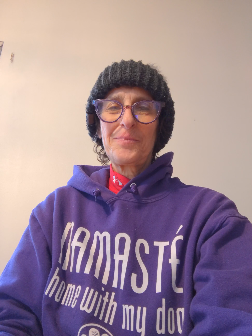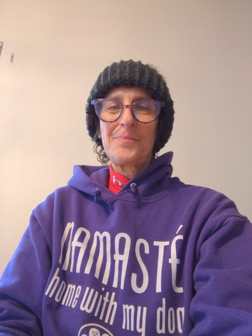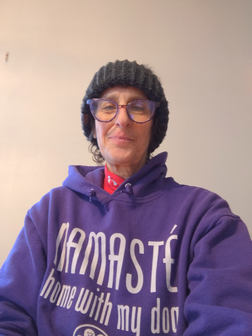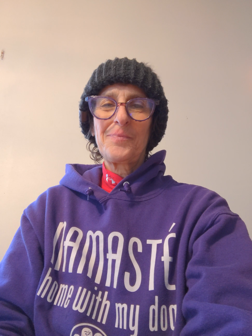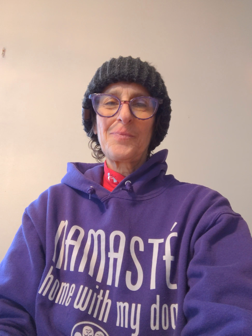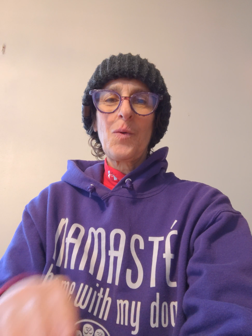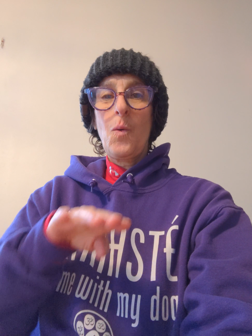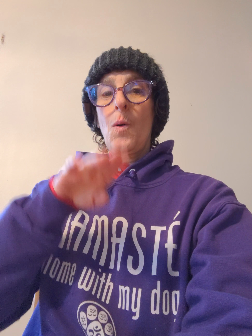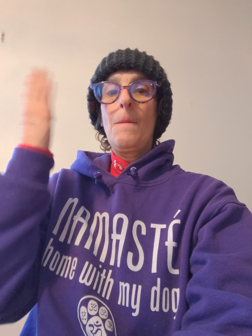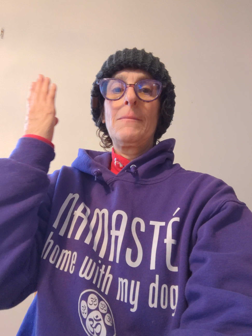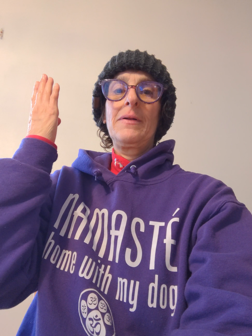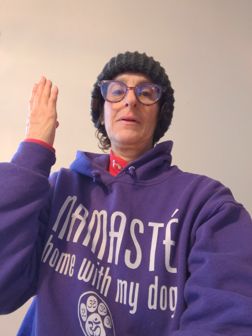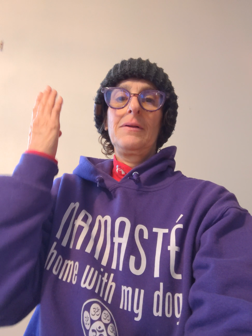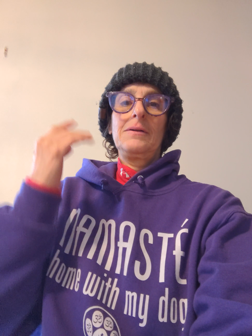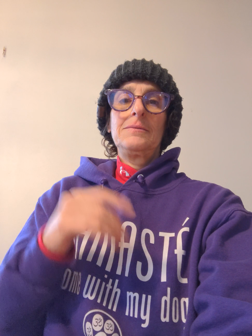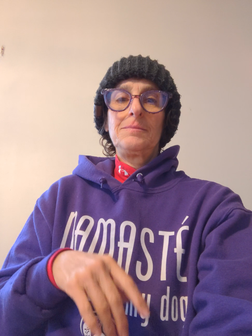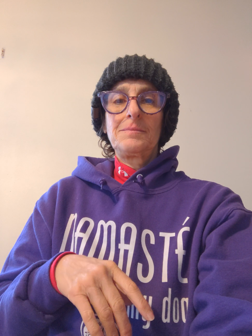open